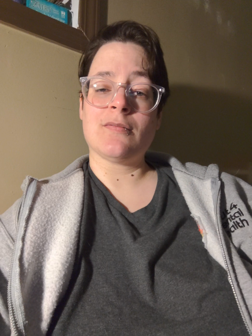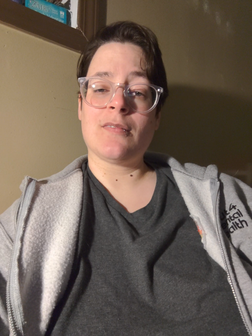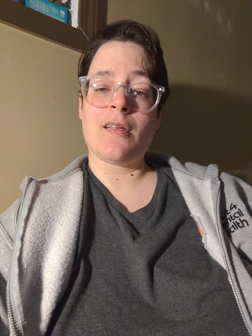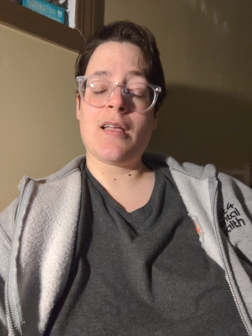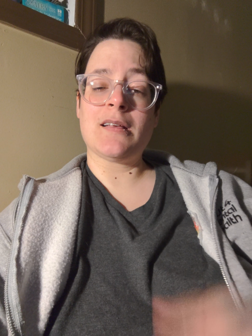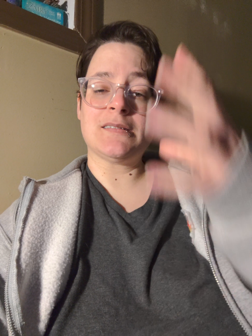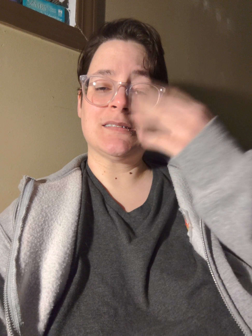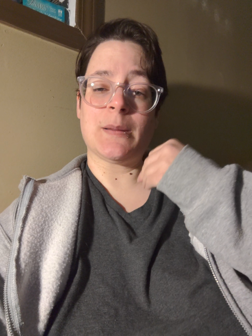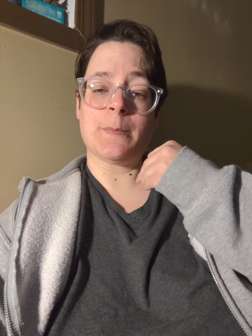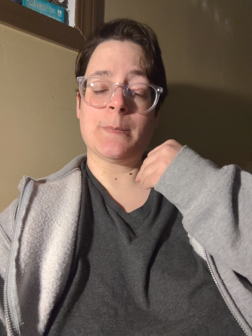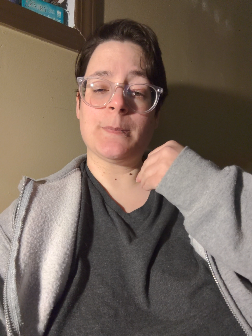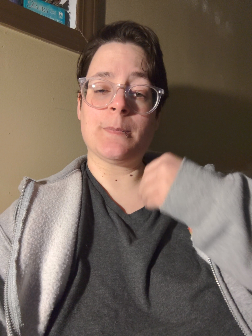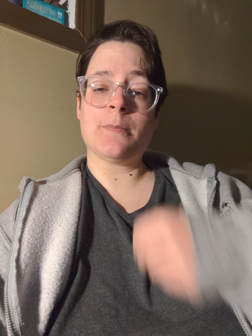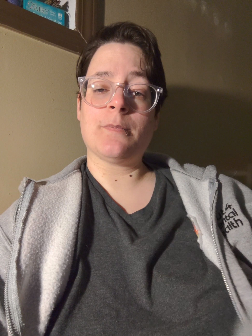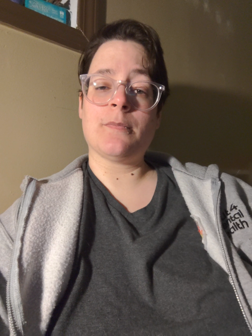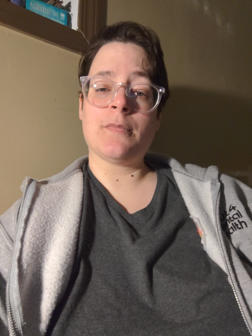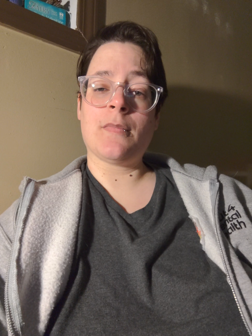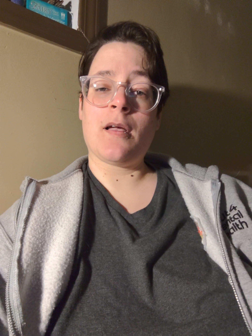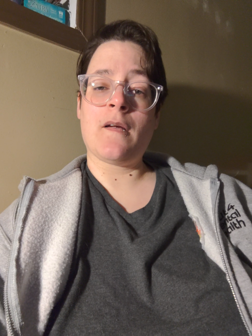sleep